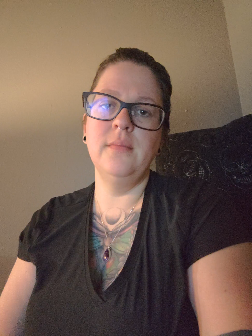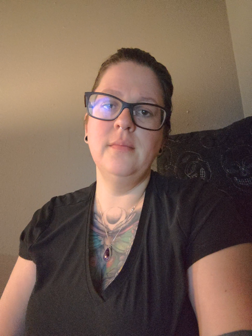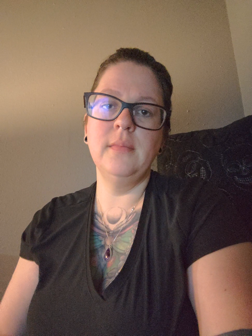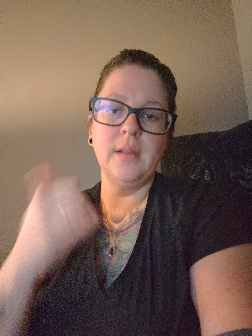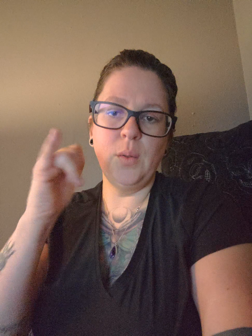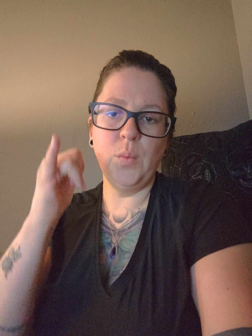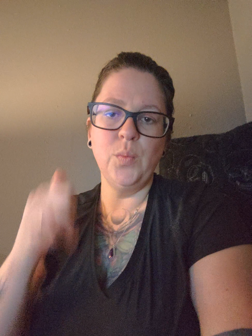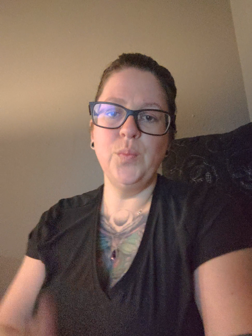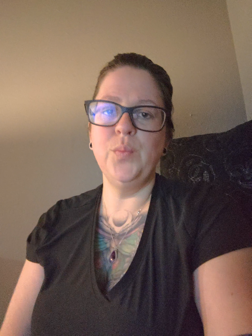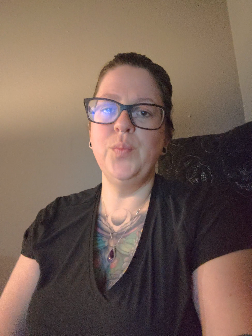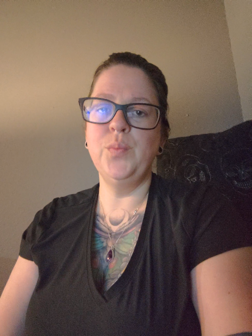yellow